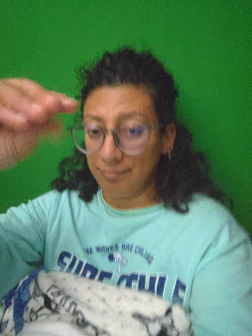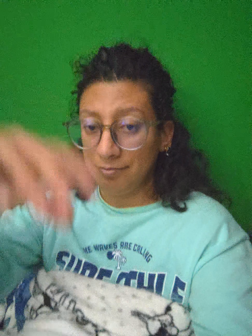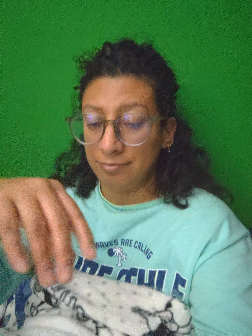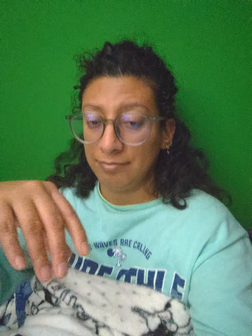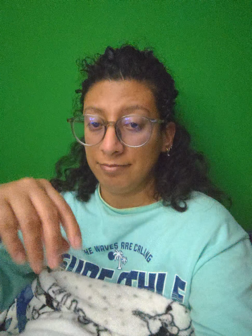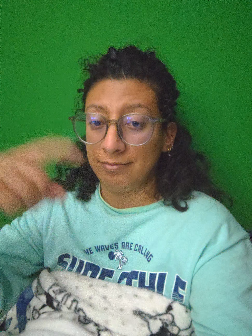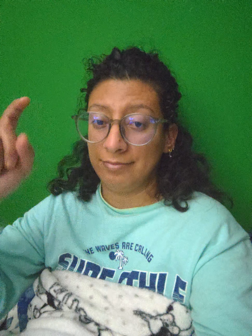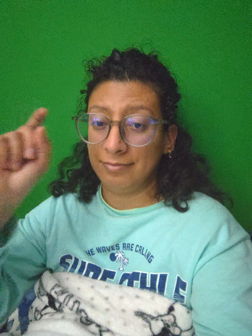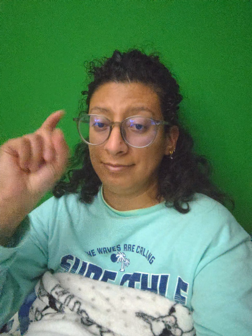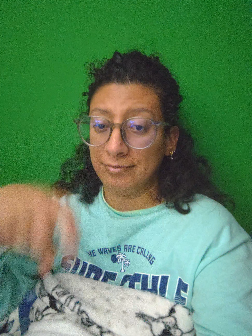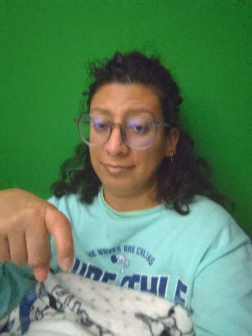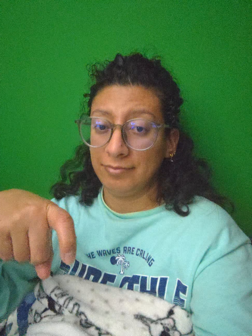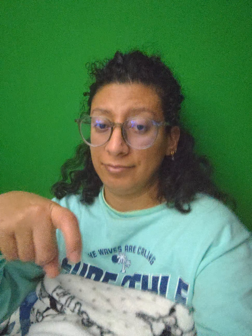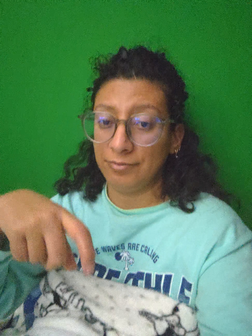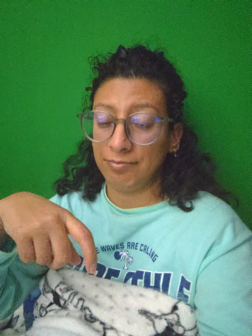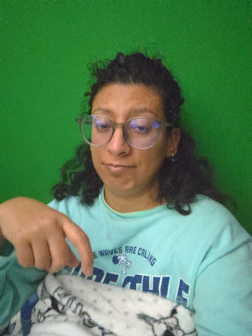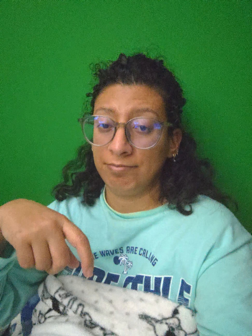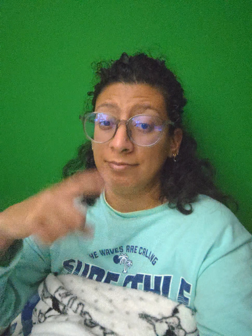have to